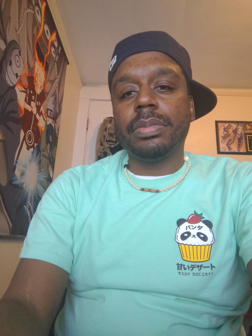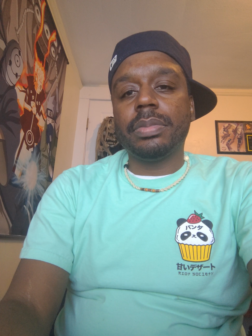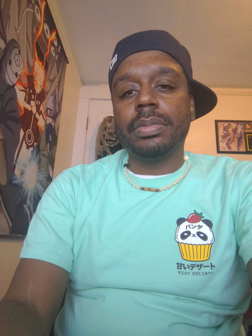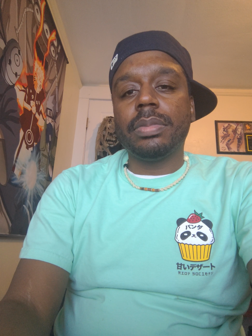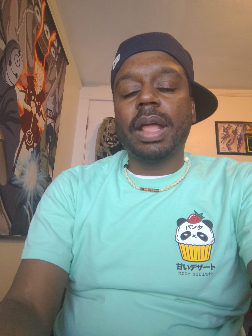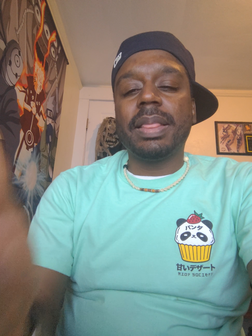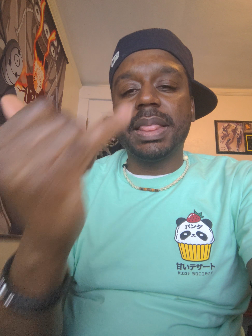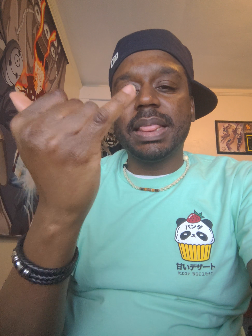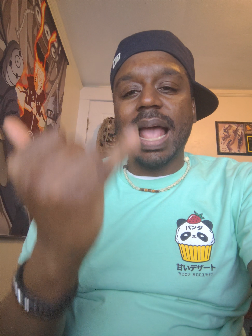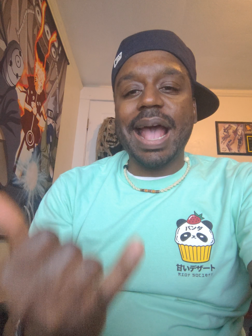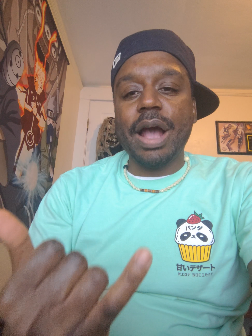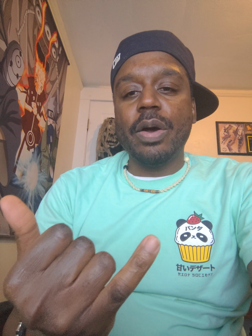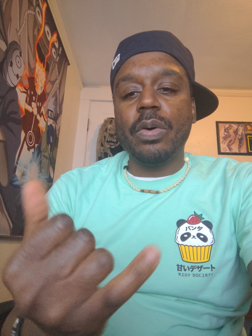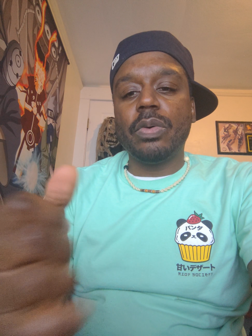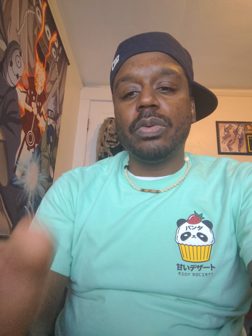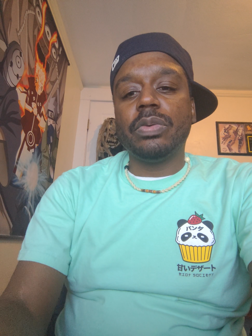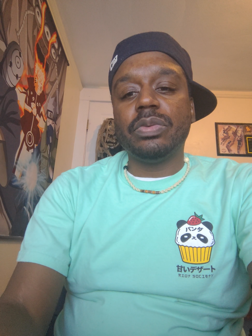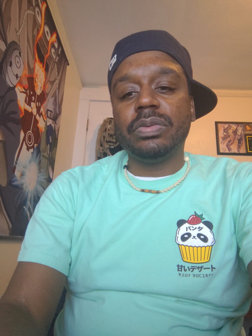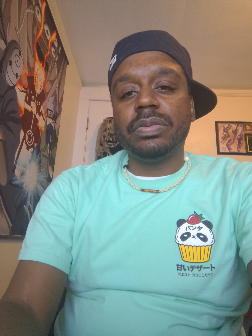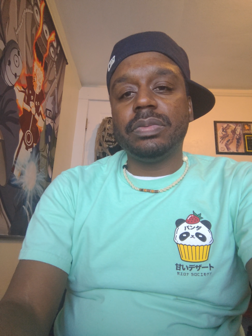now